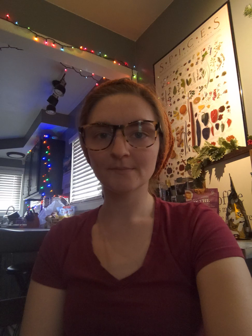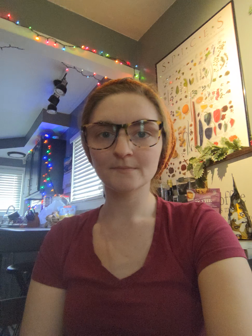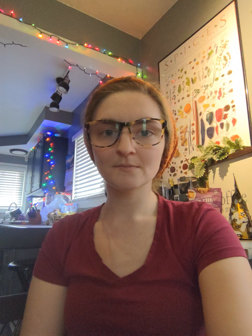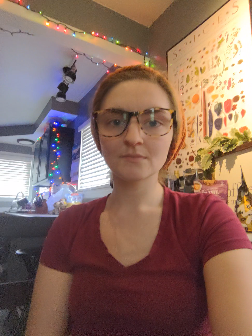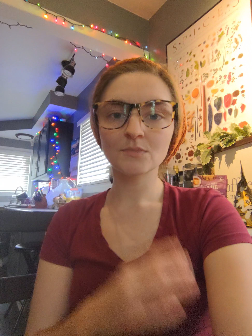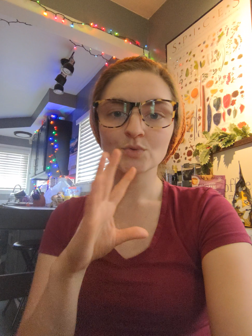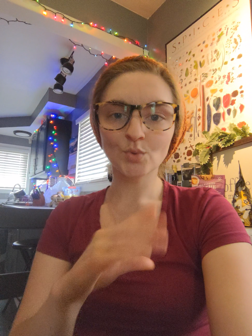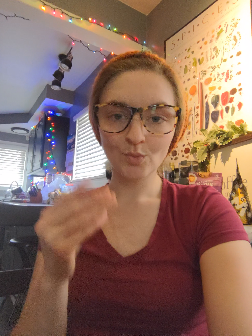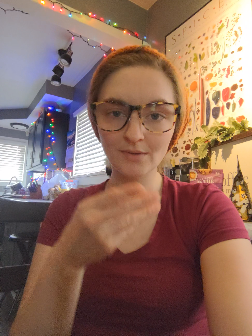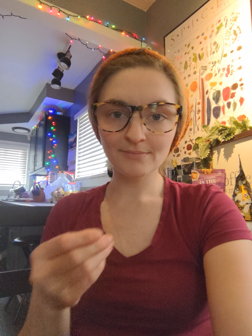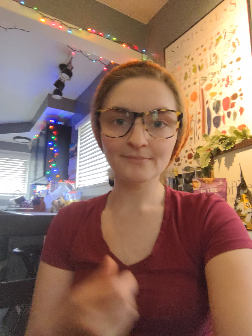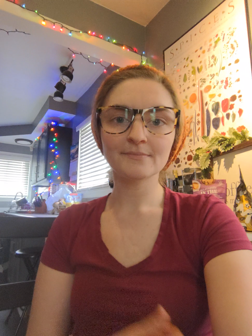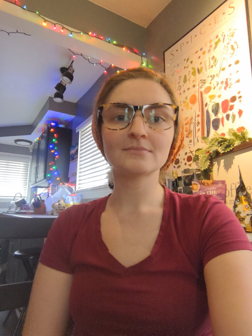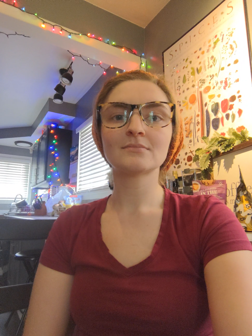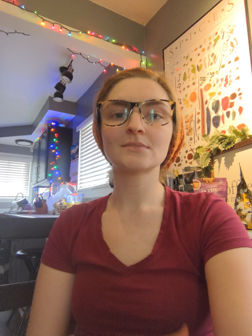story